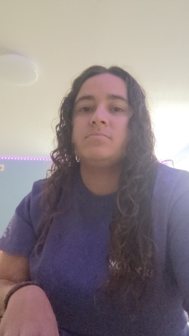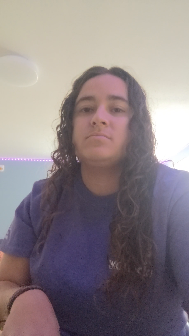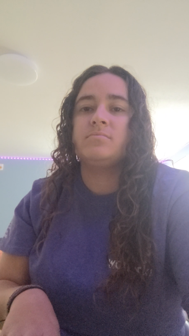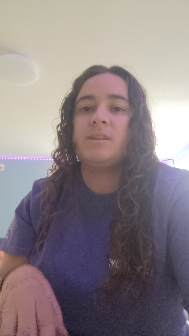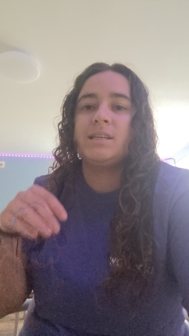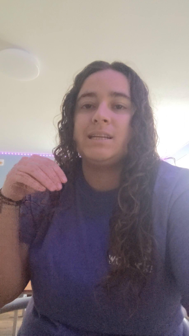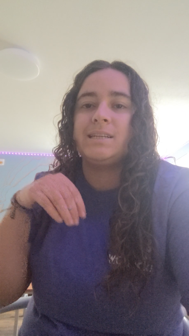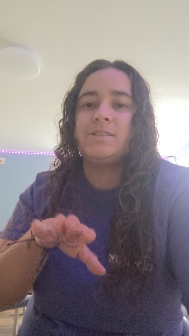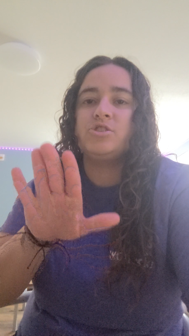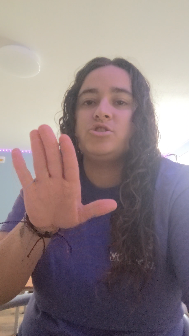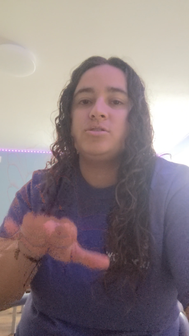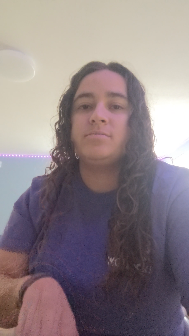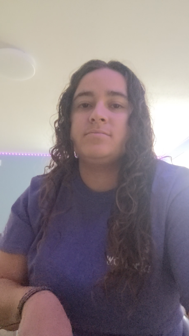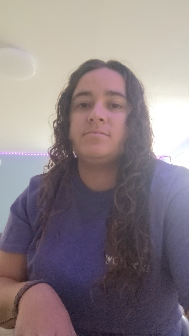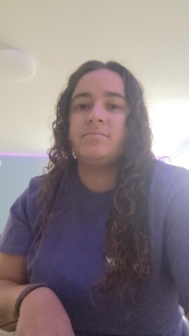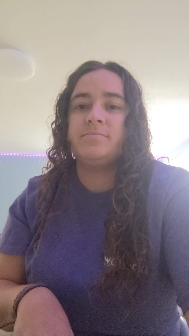enter